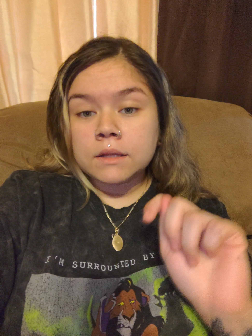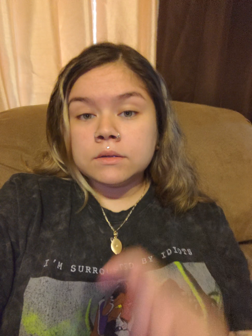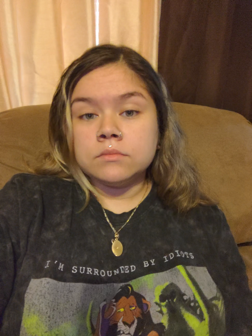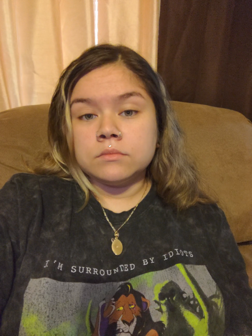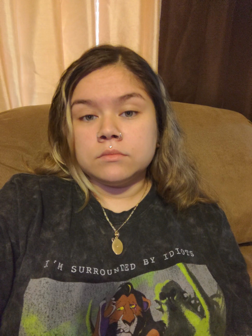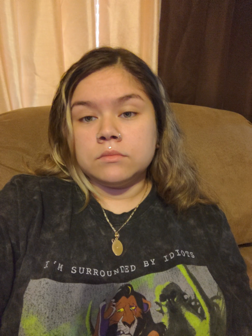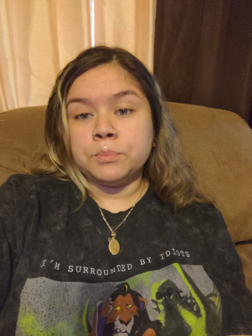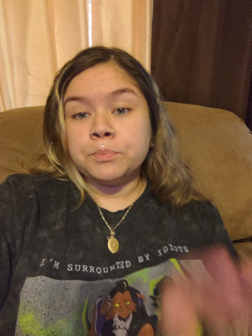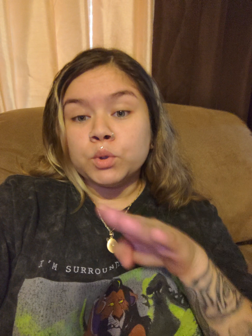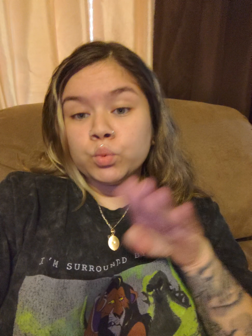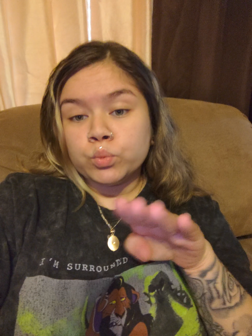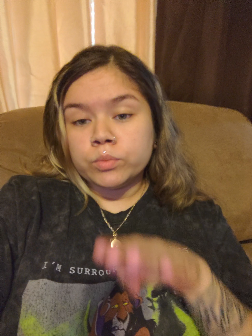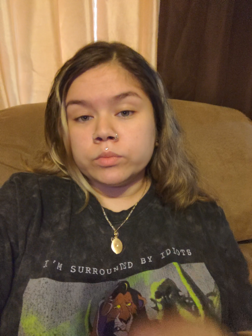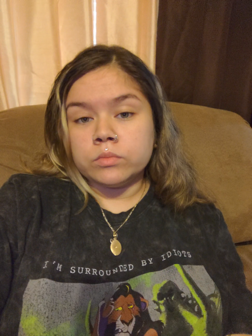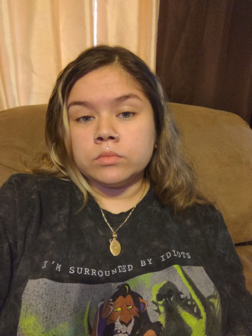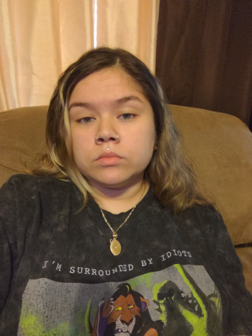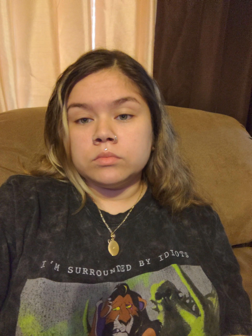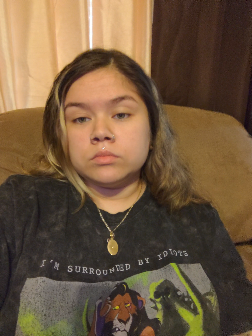boots